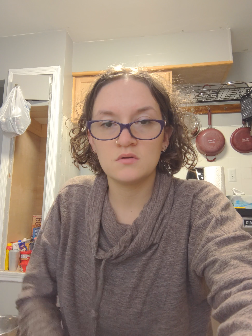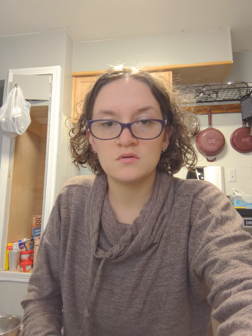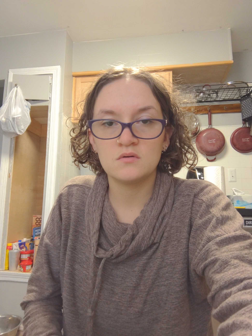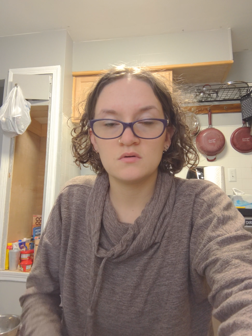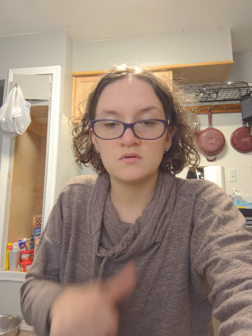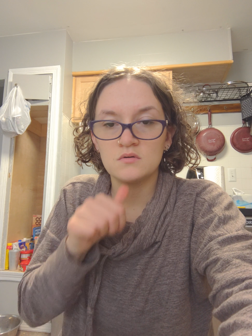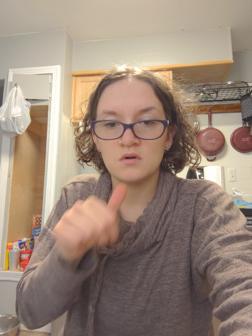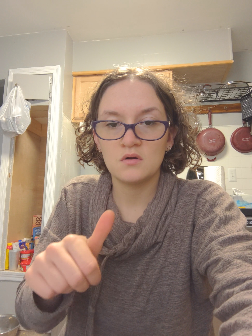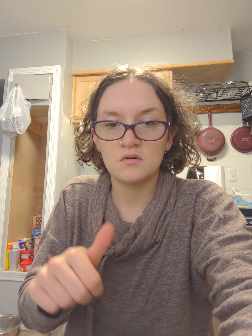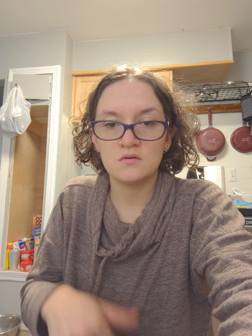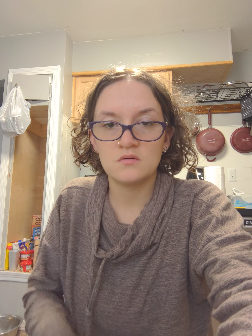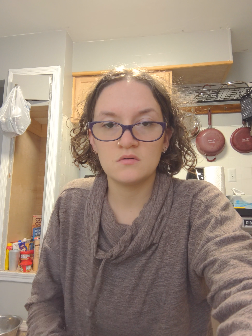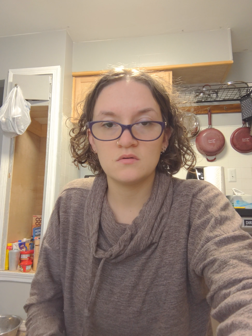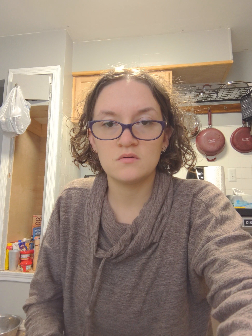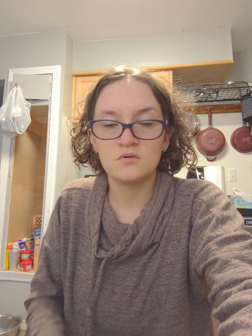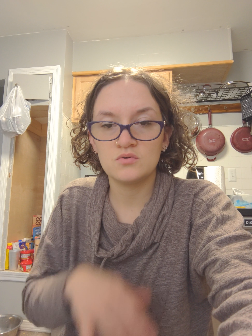not